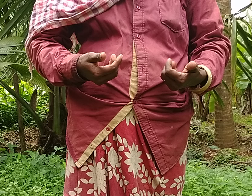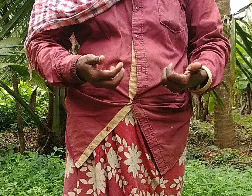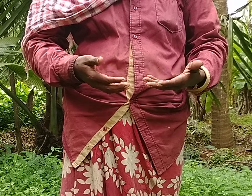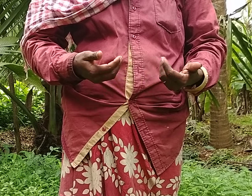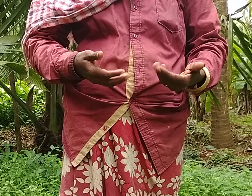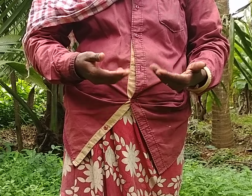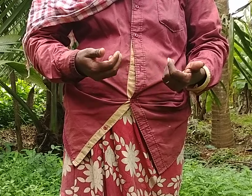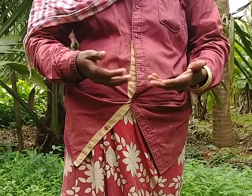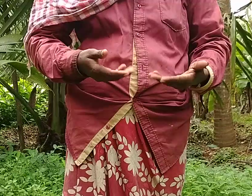Monkey